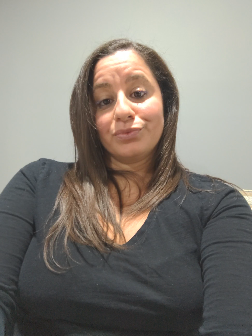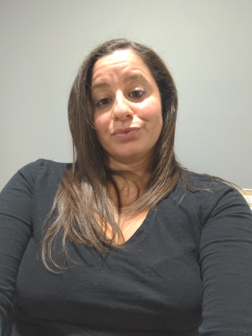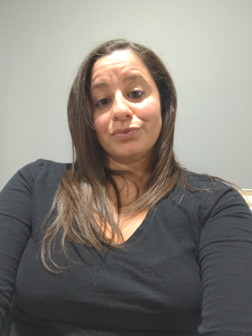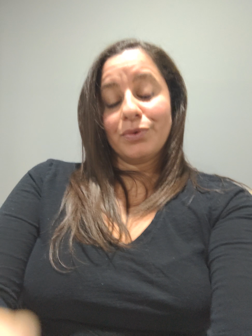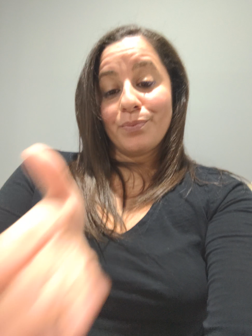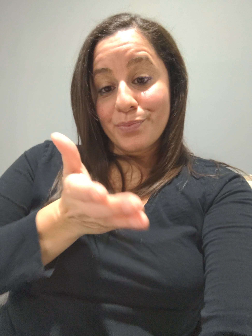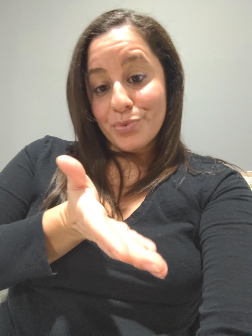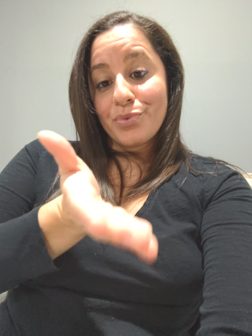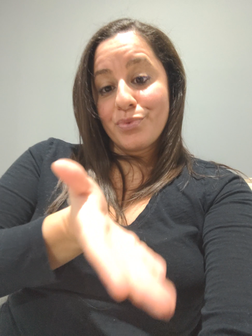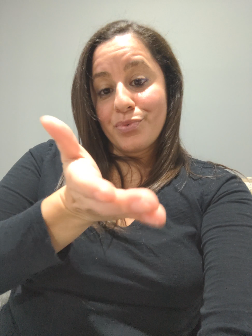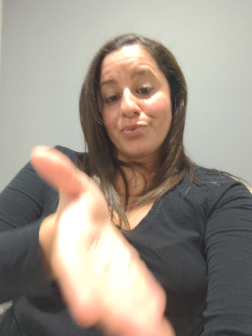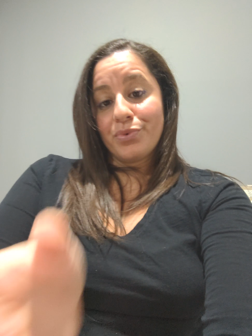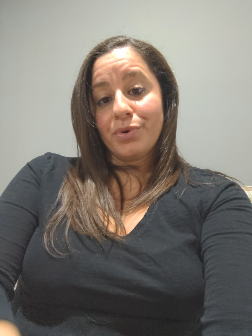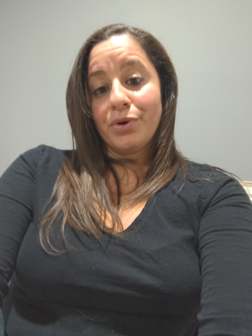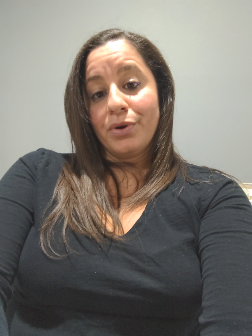boat